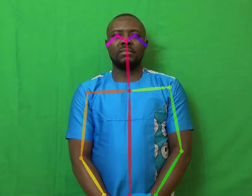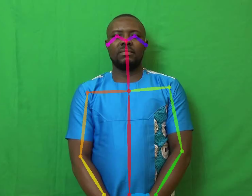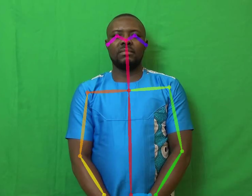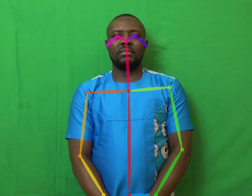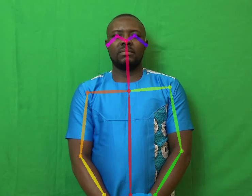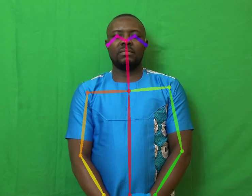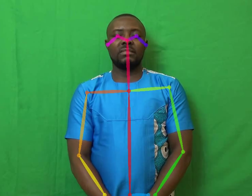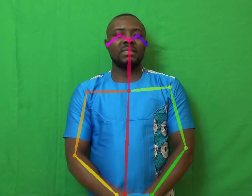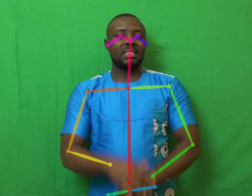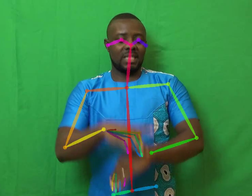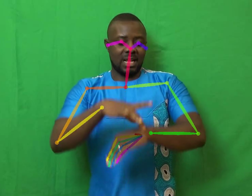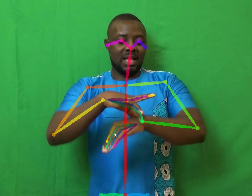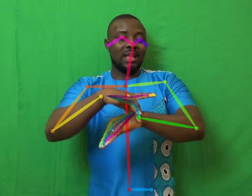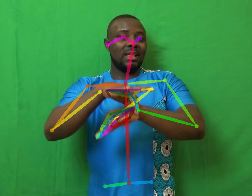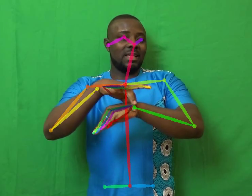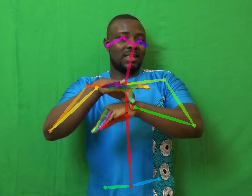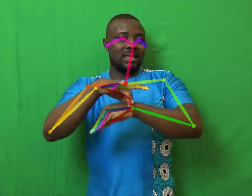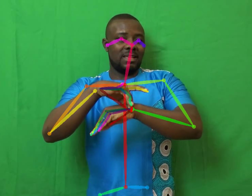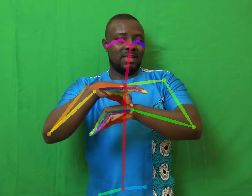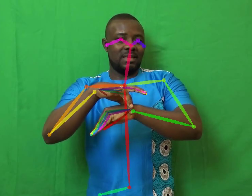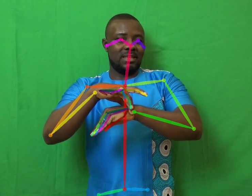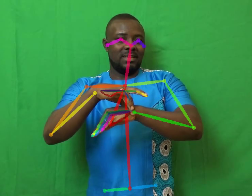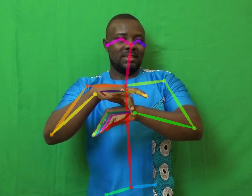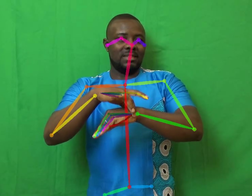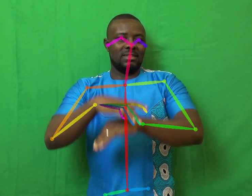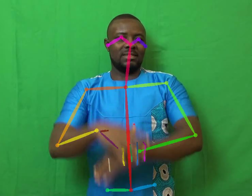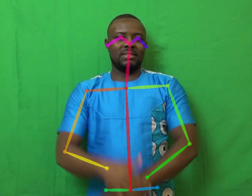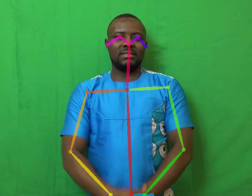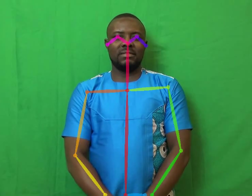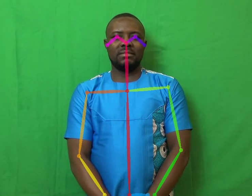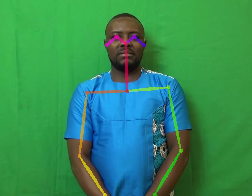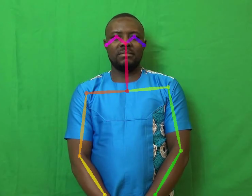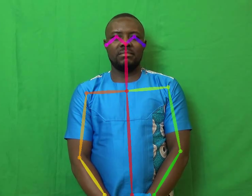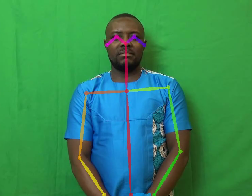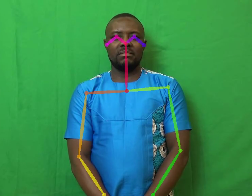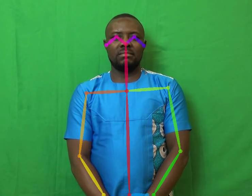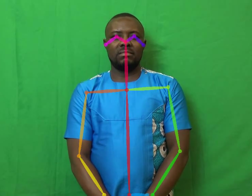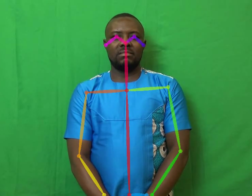earth